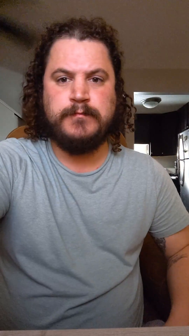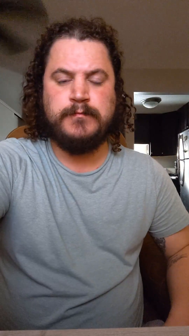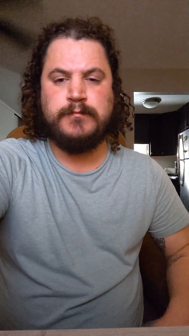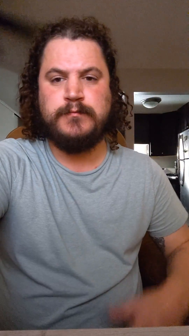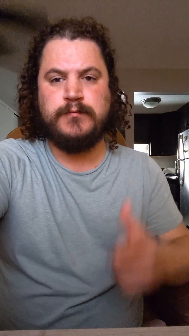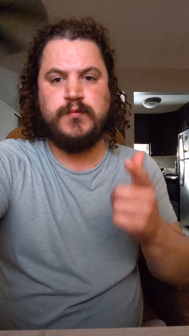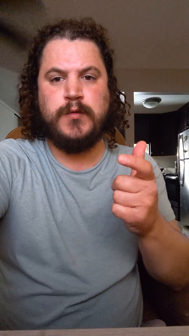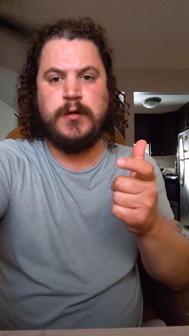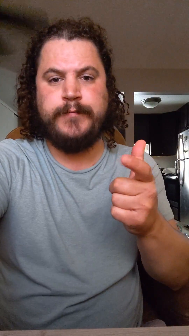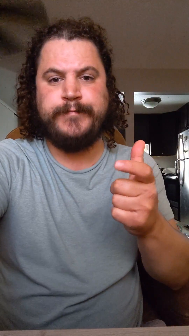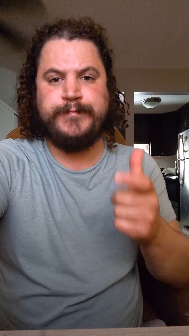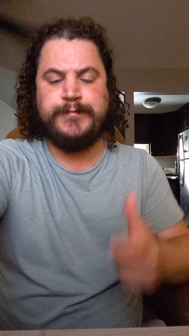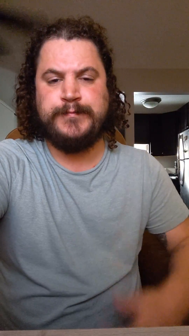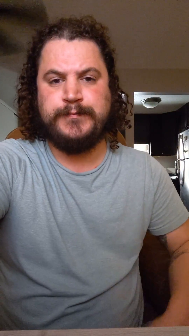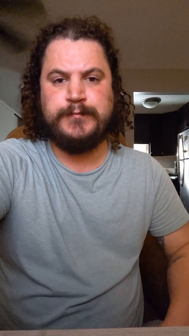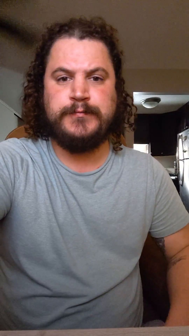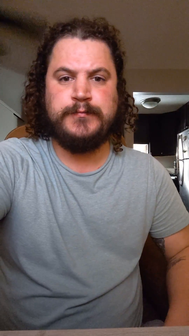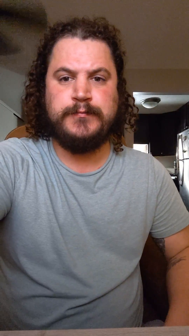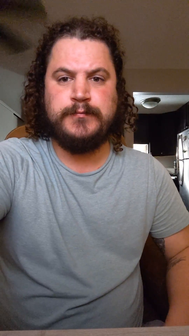run